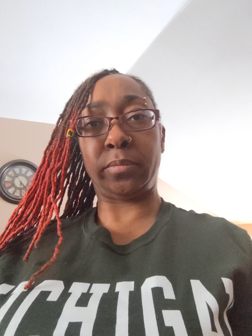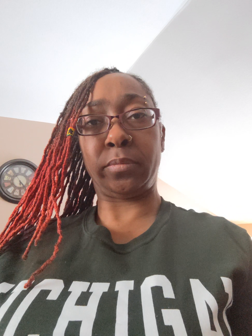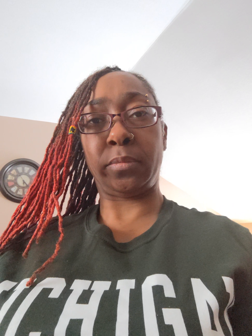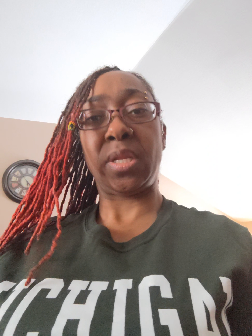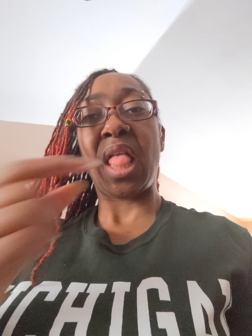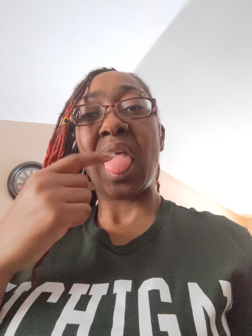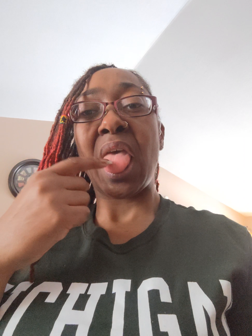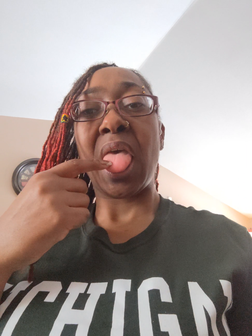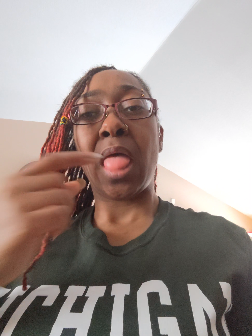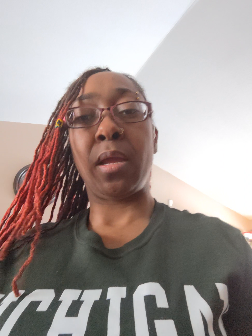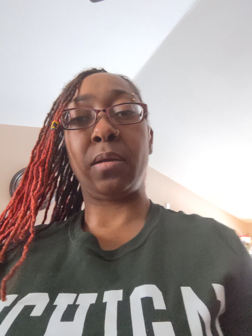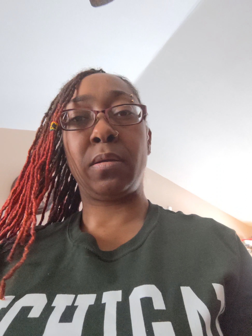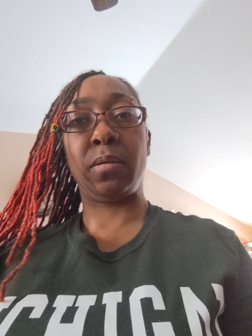tongue